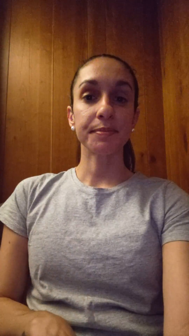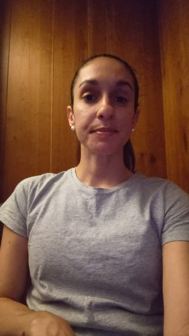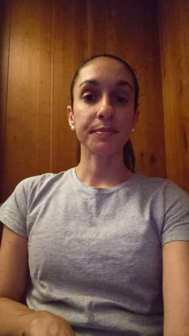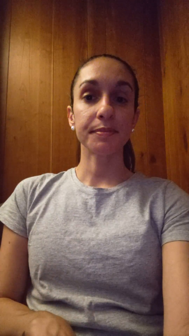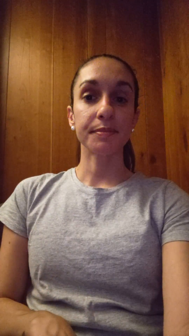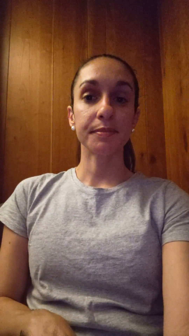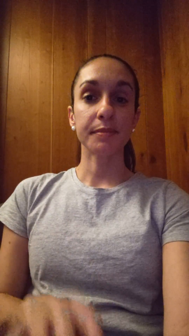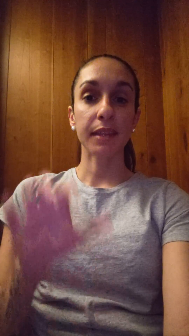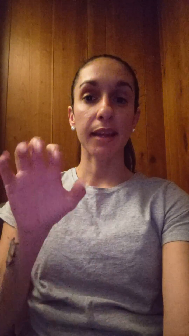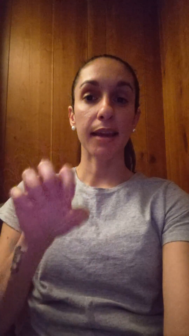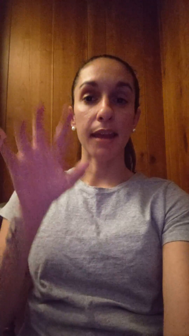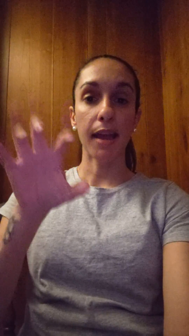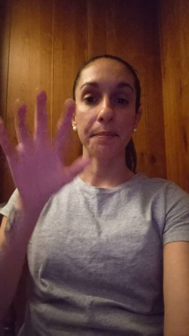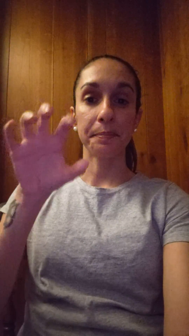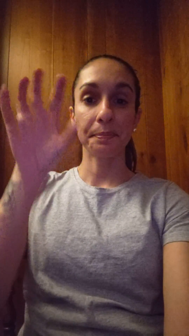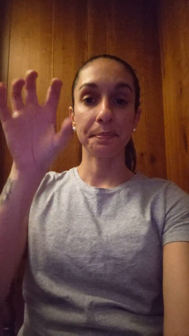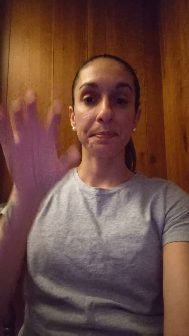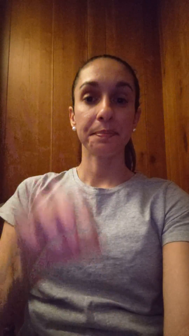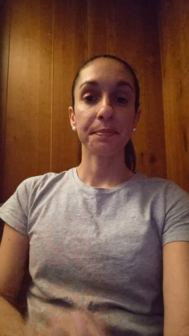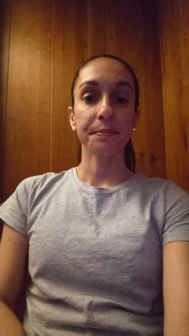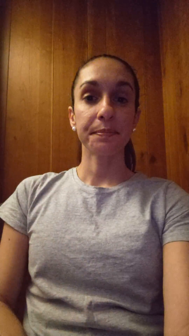climb